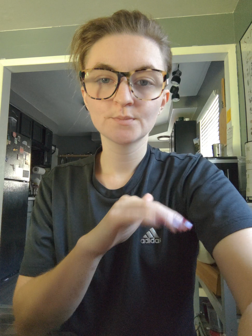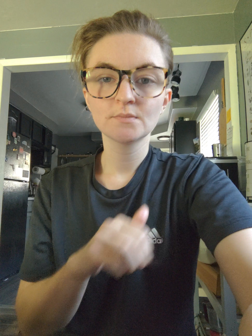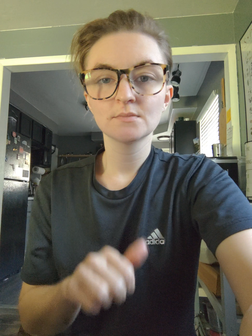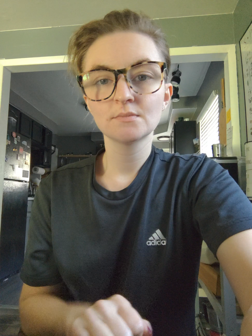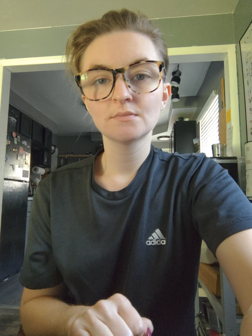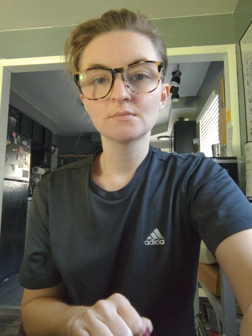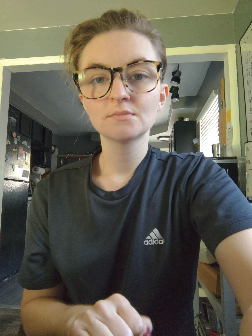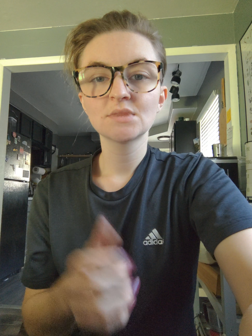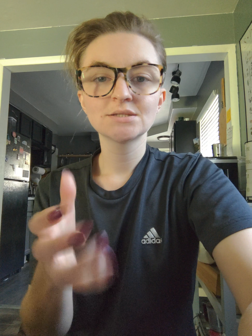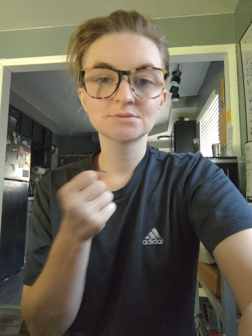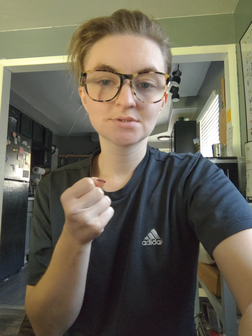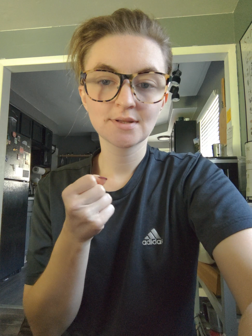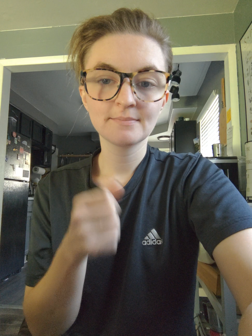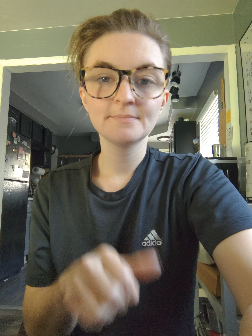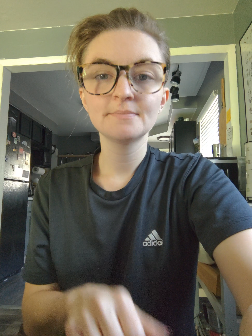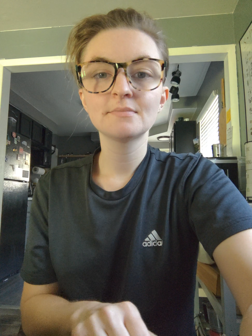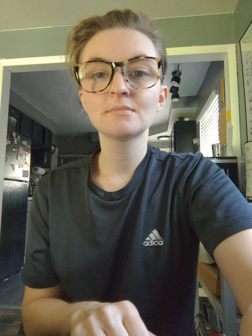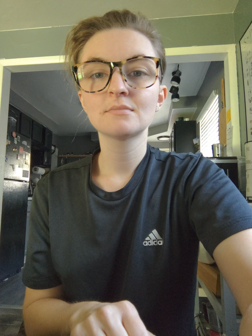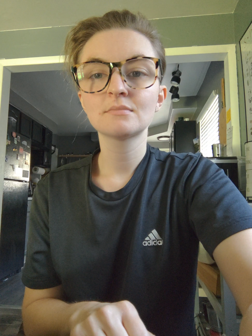get